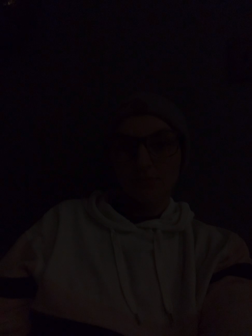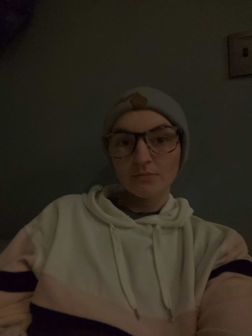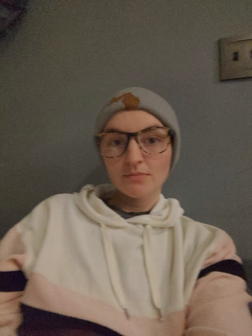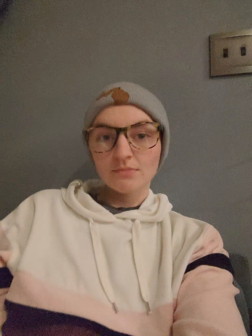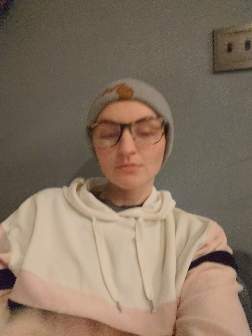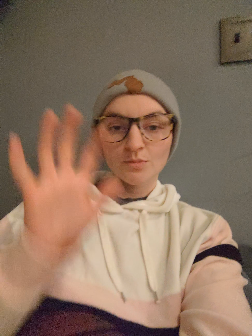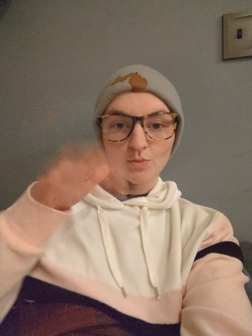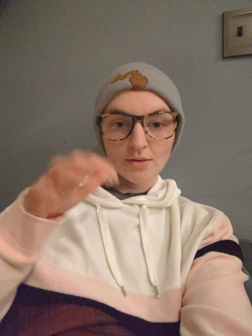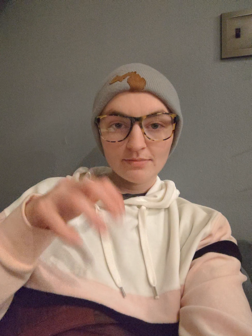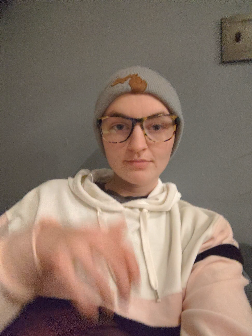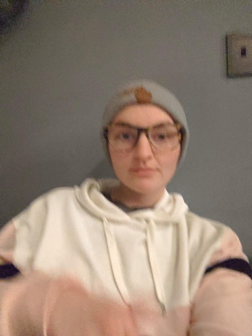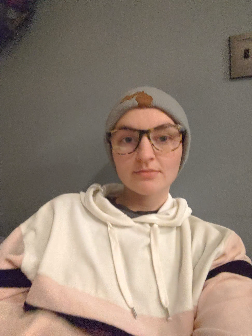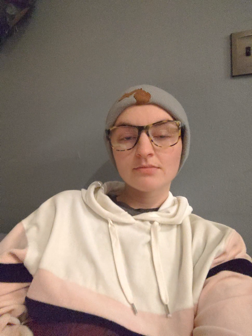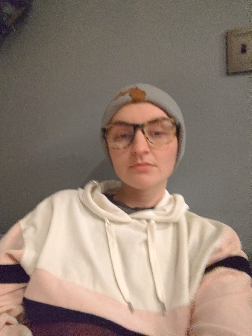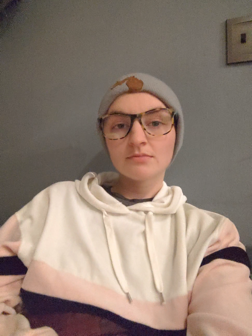rain